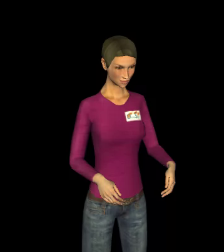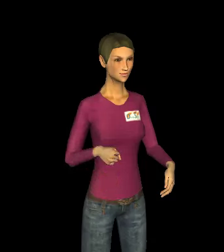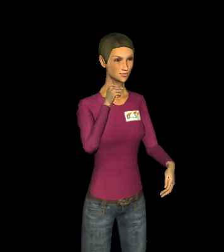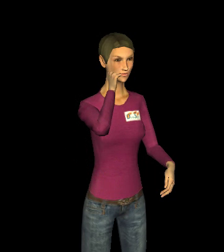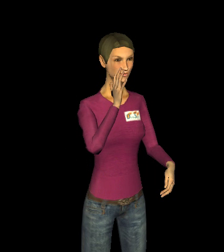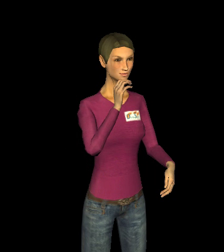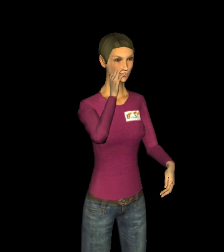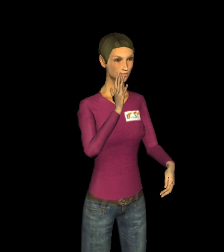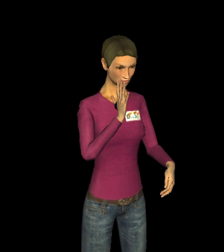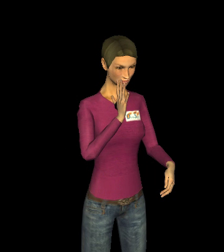كل يوم